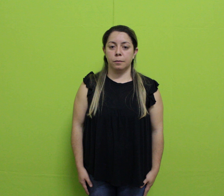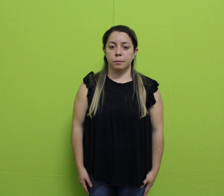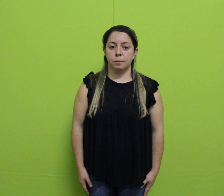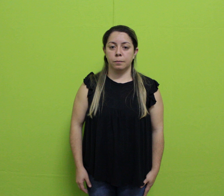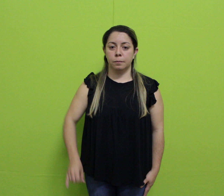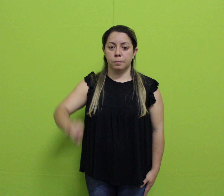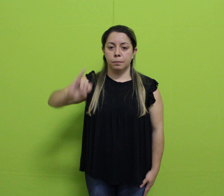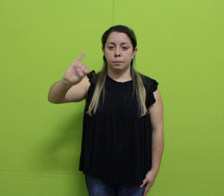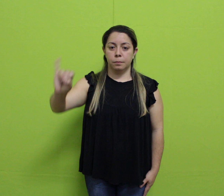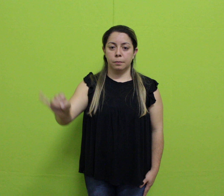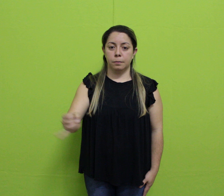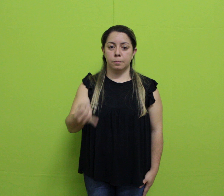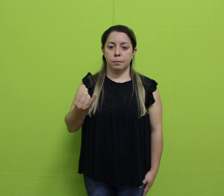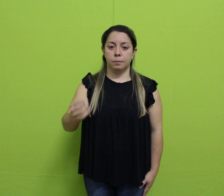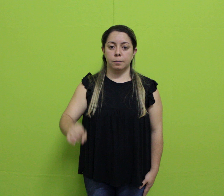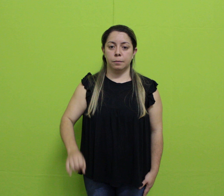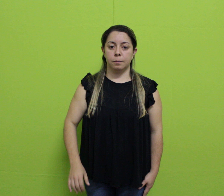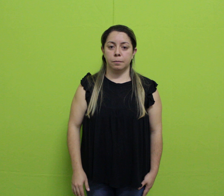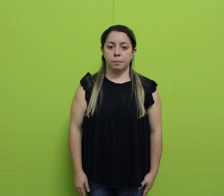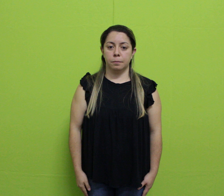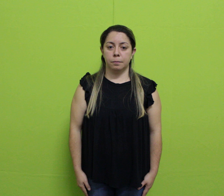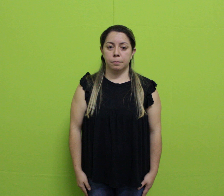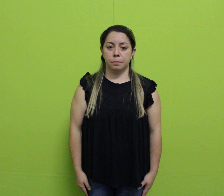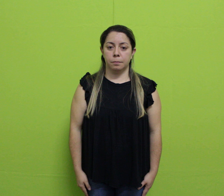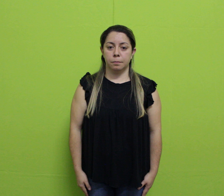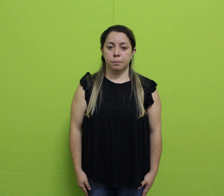aproveitar